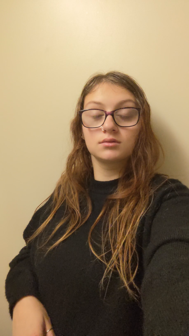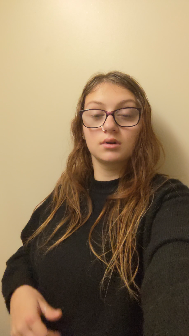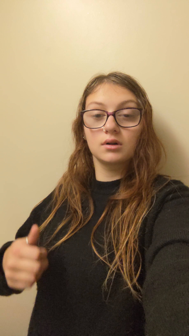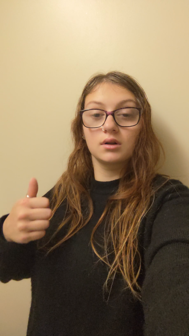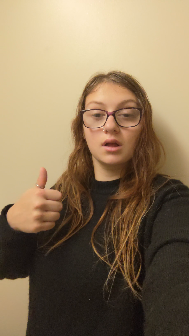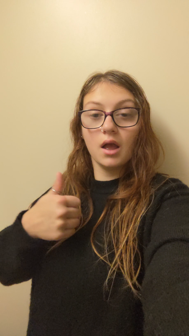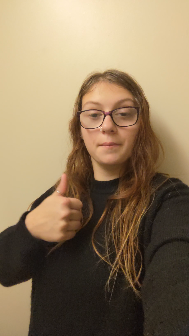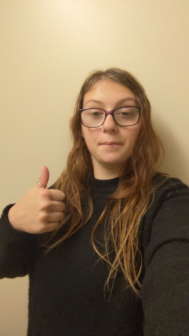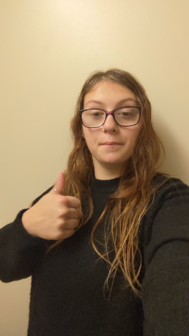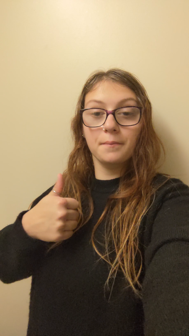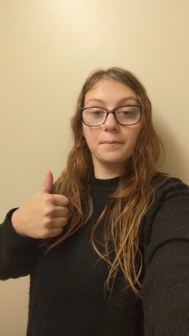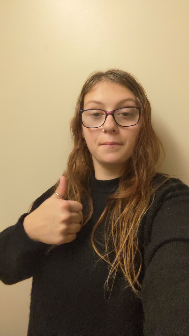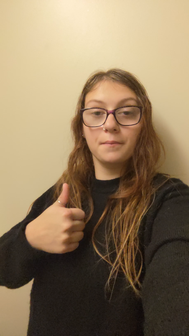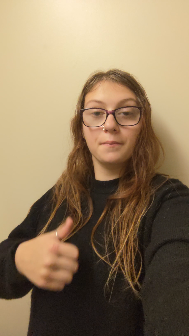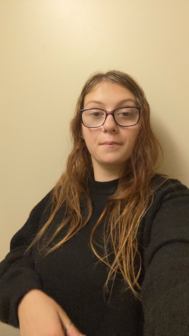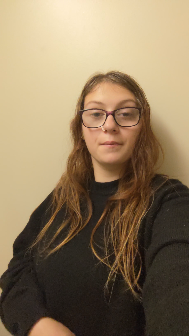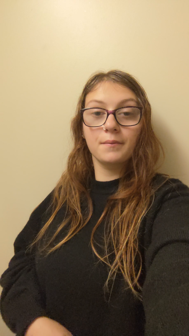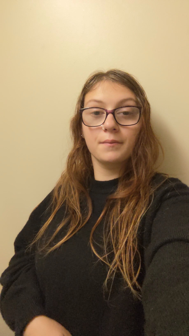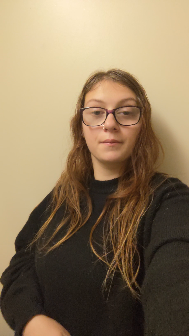game